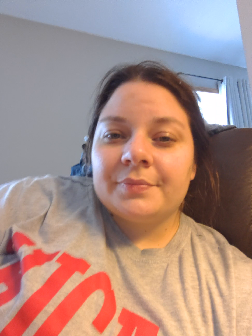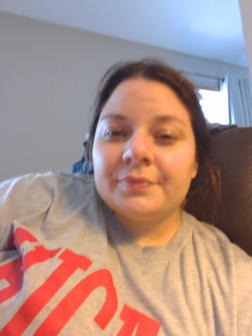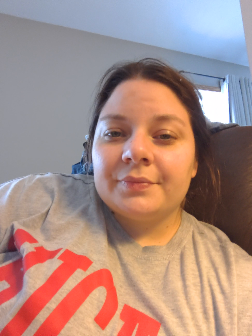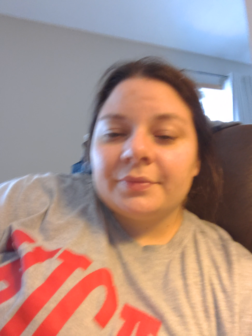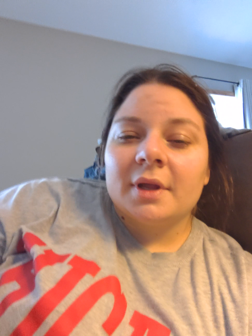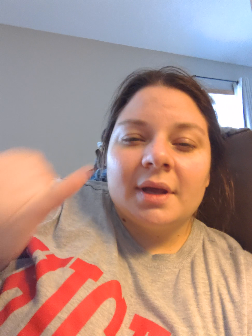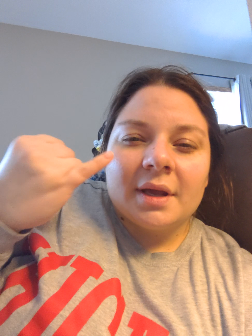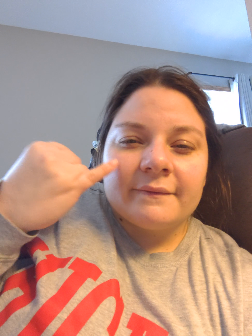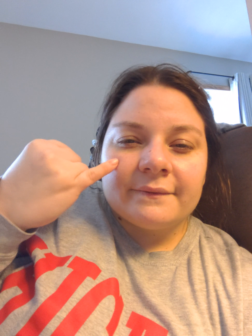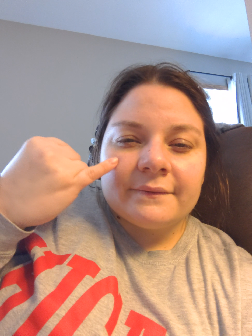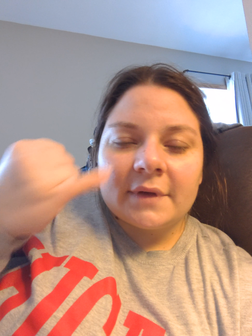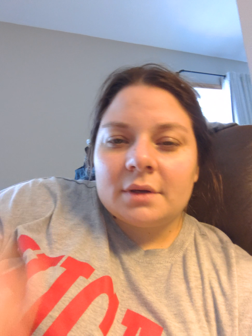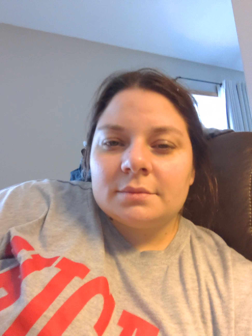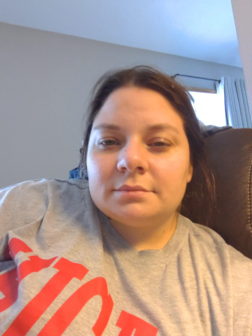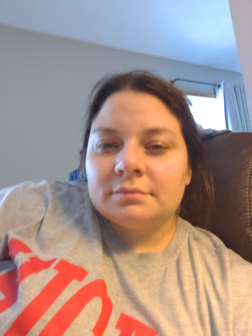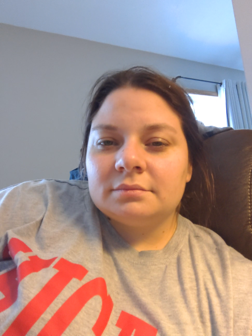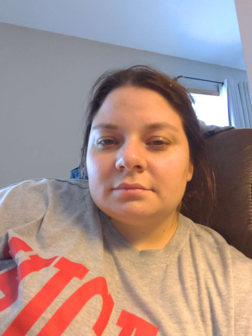if